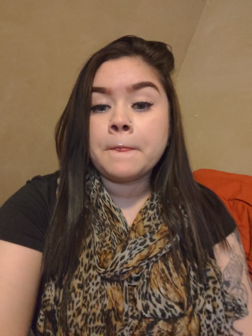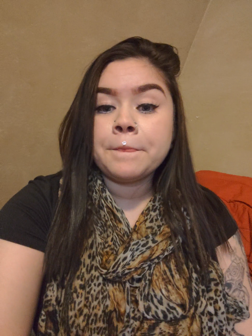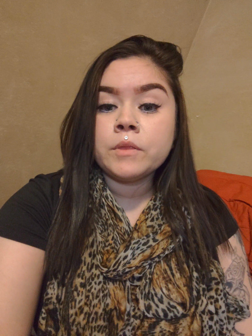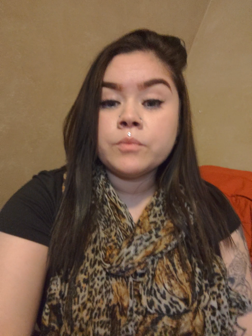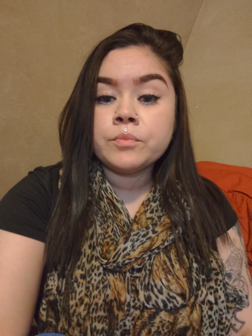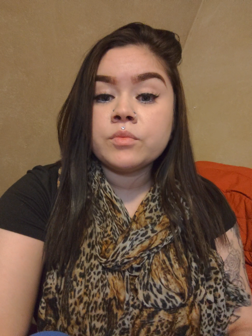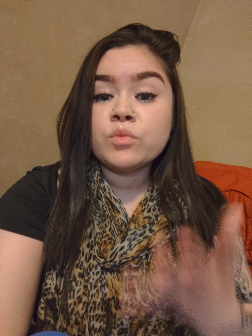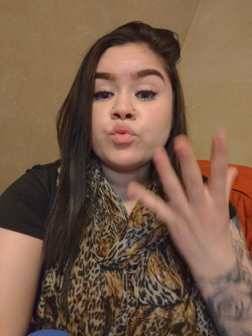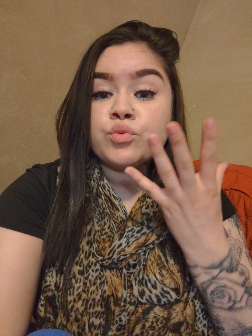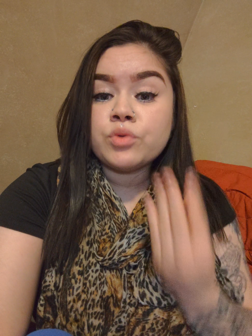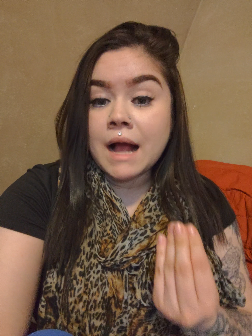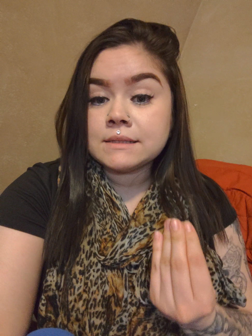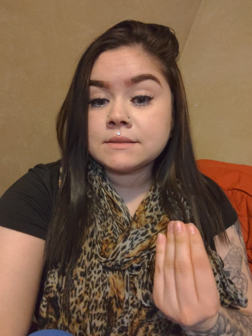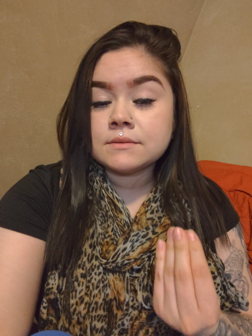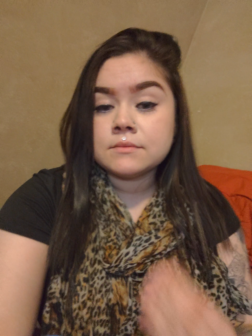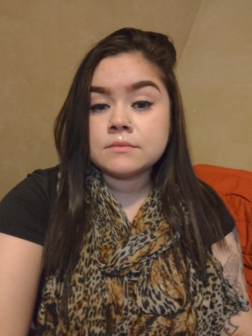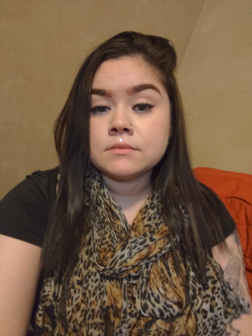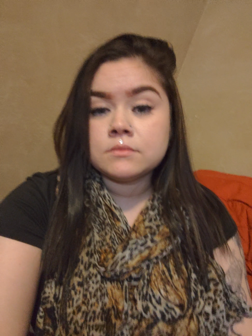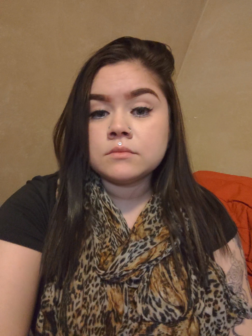wet